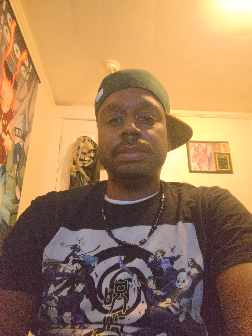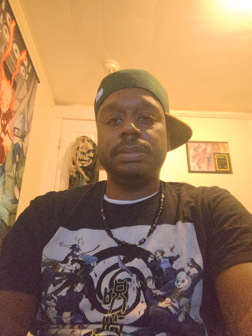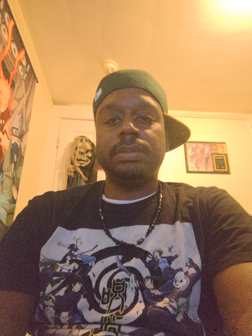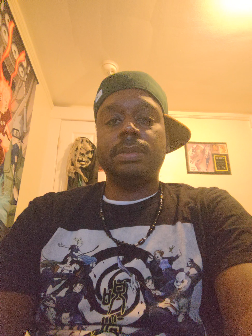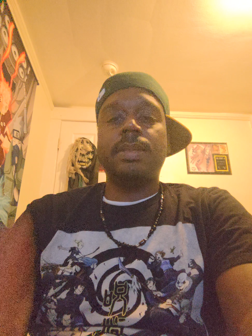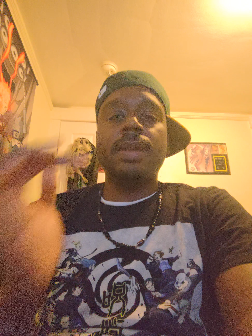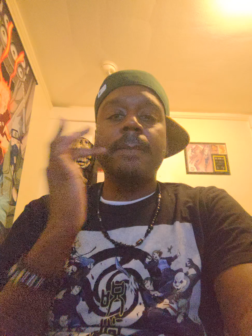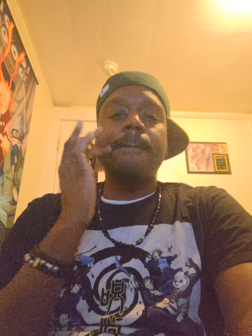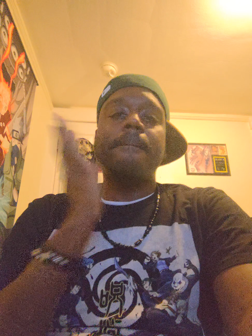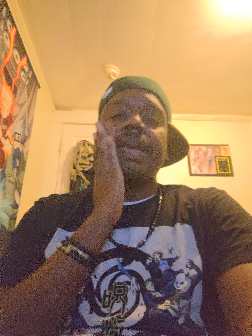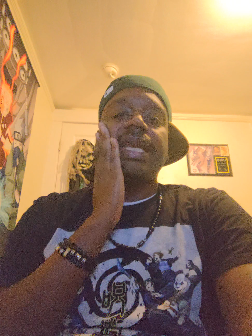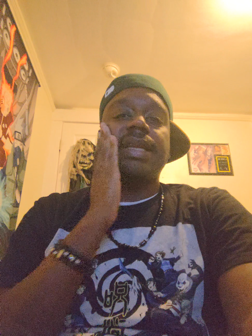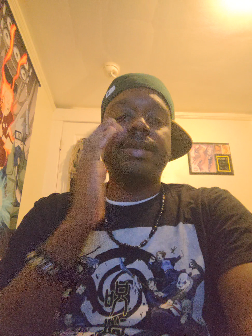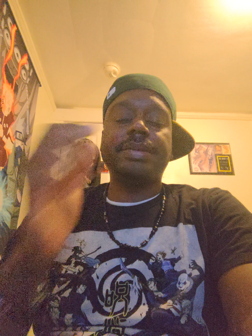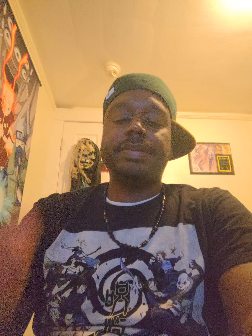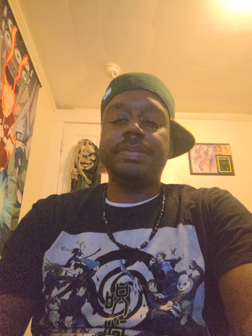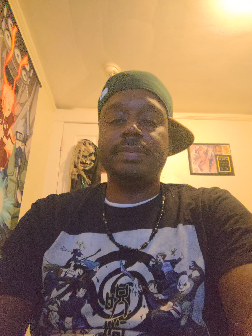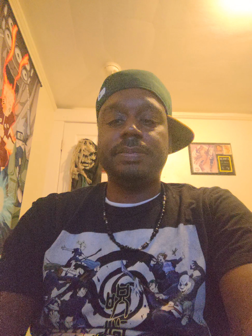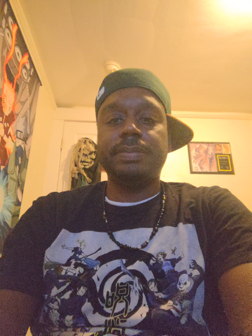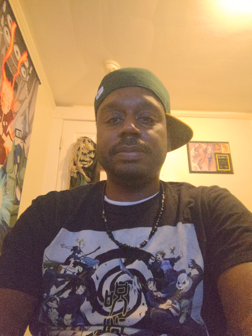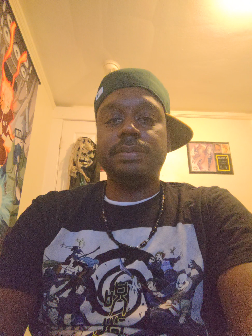bee